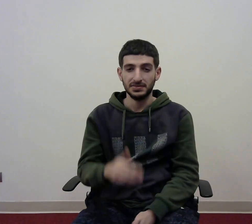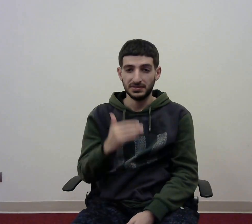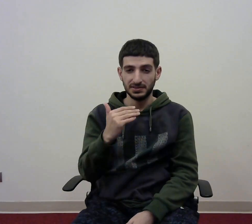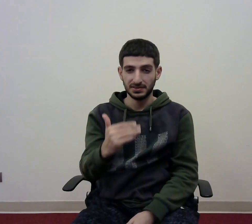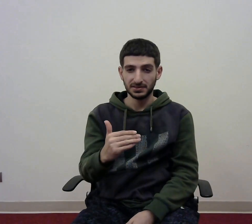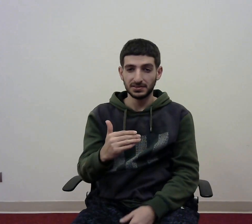siz